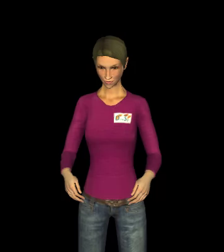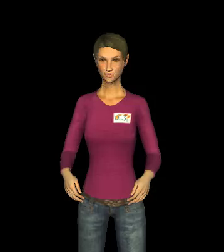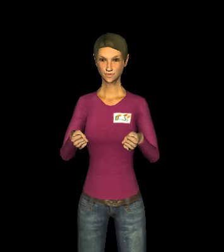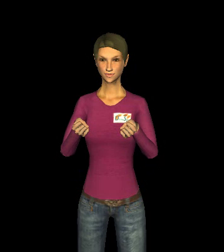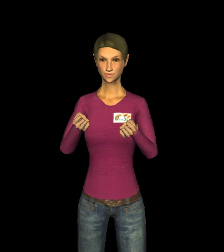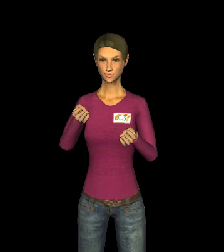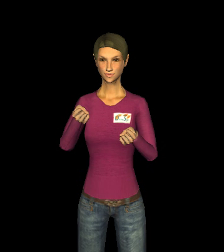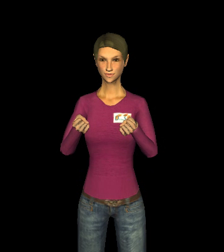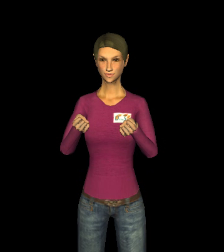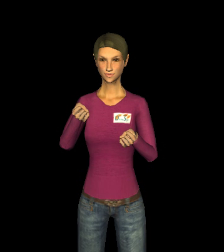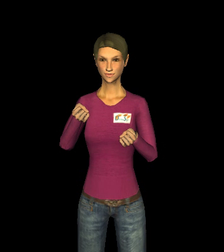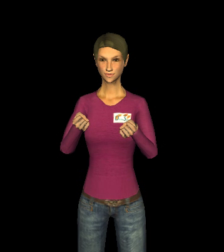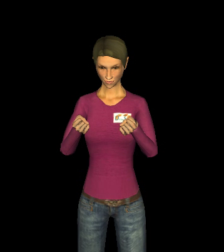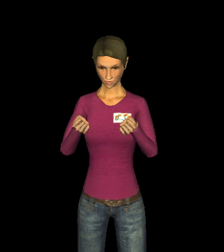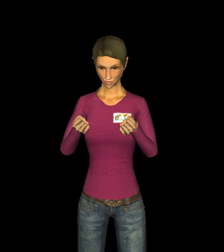قيادة